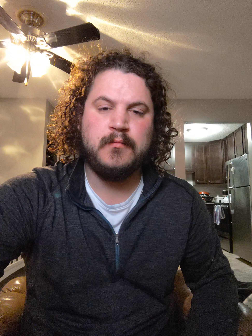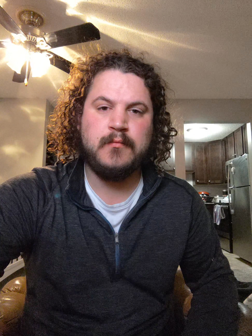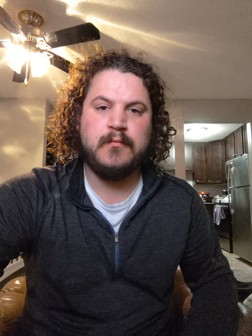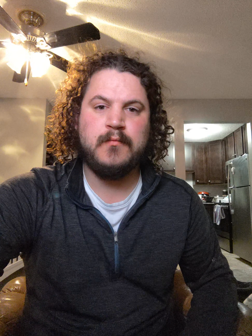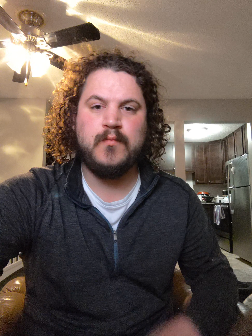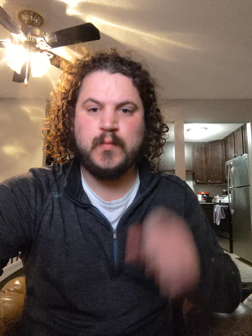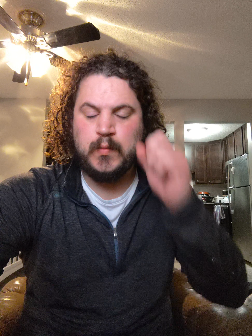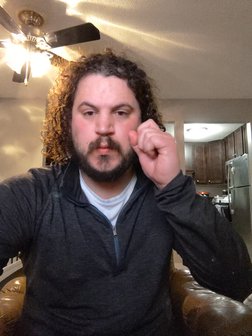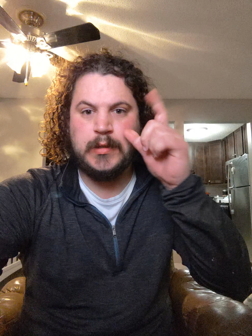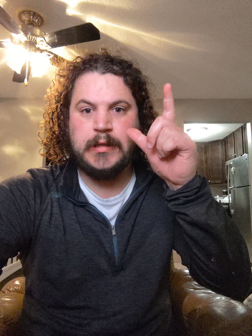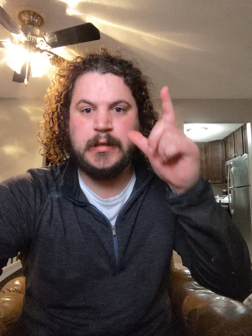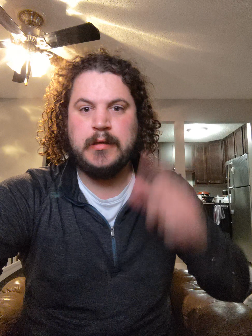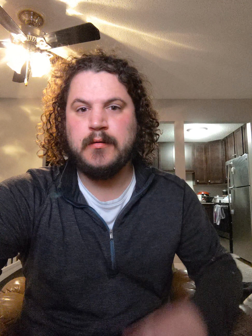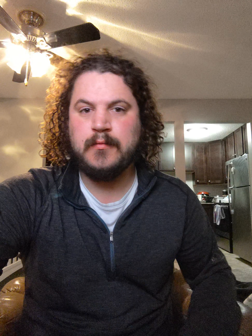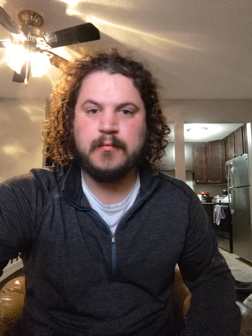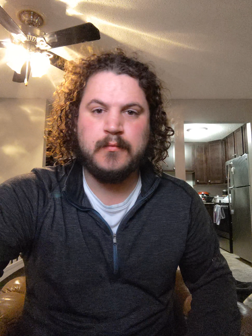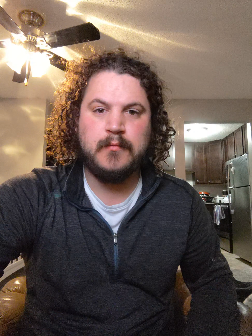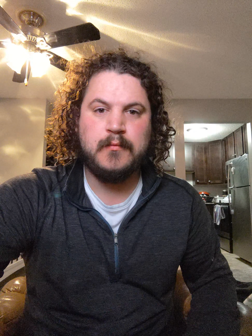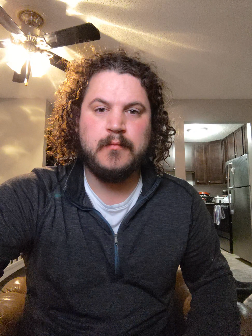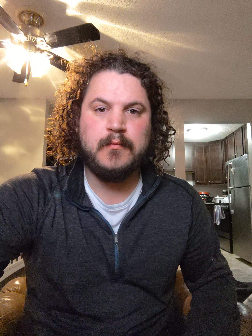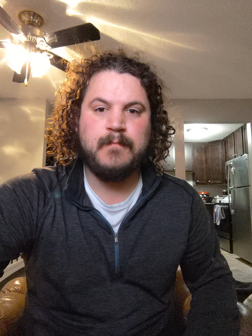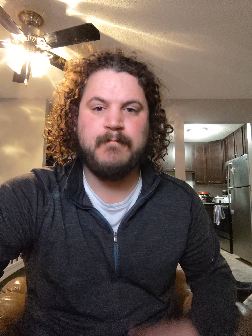awake